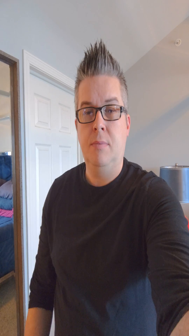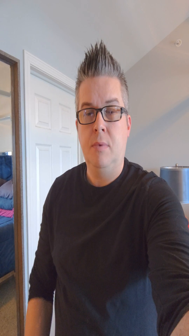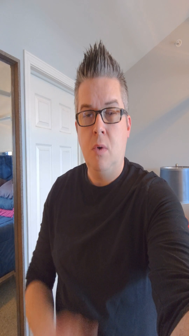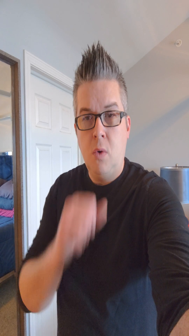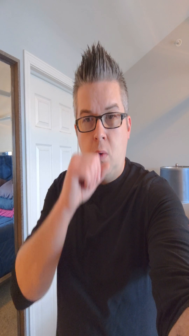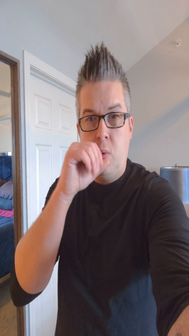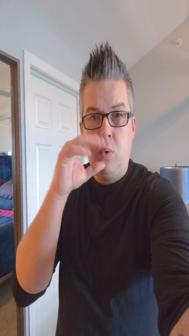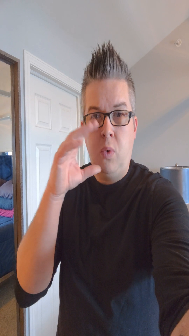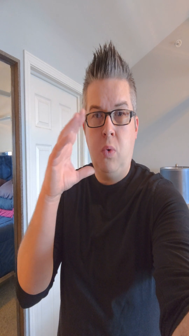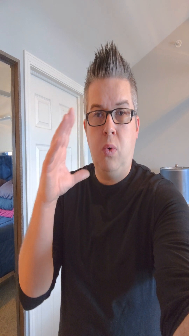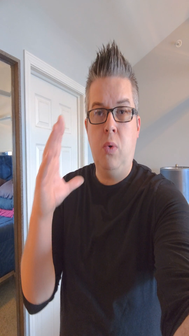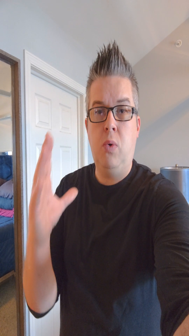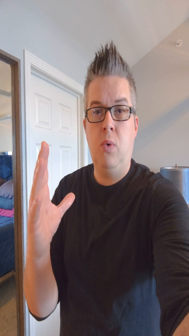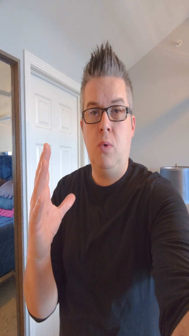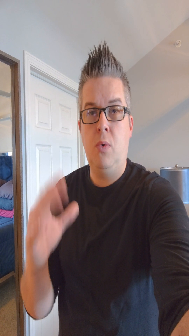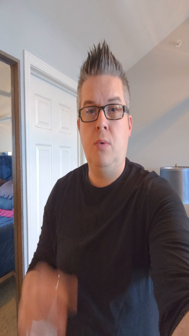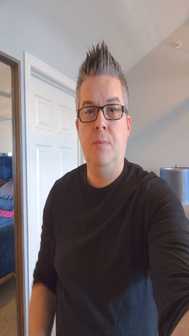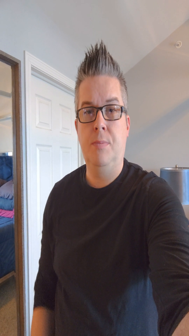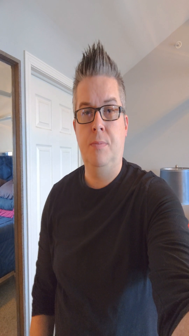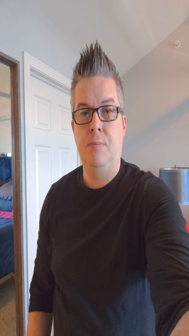balloon